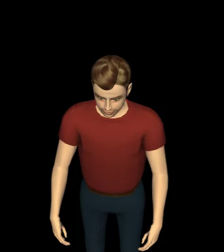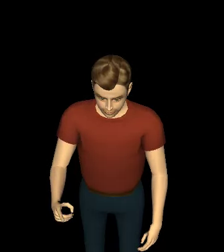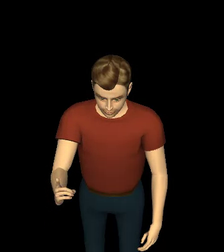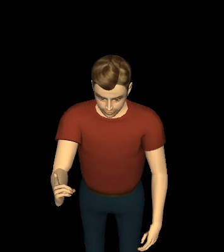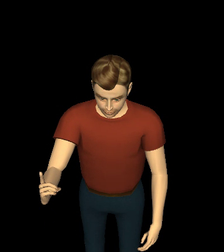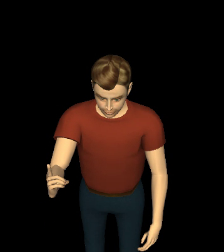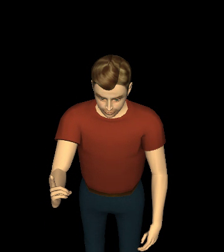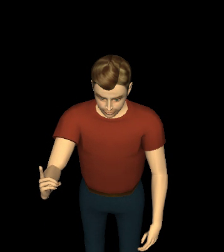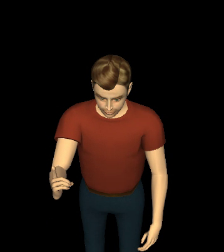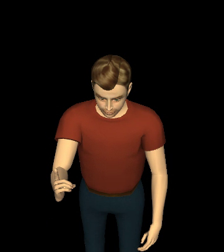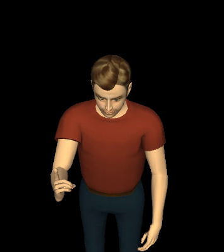الأحد